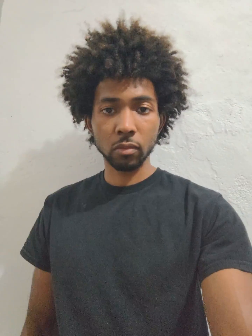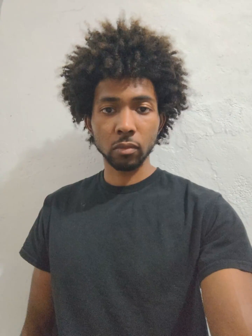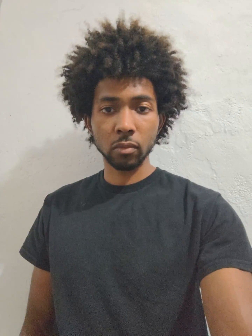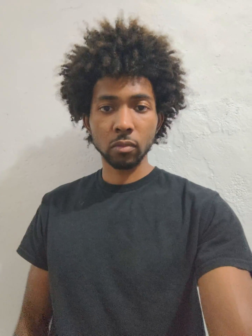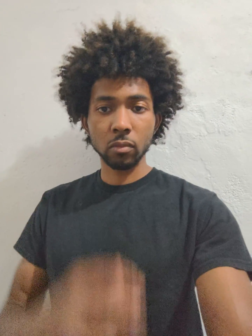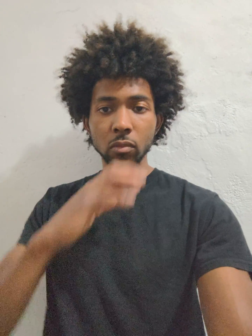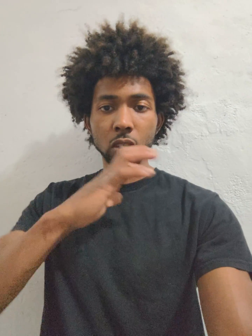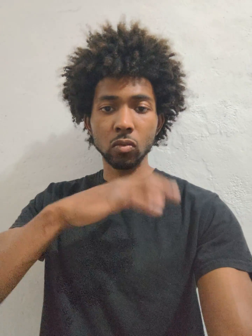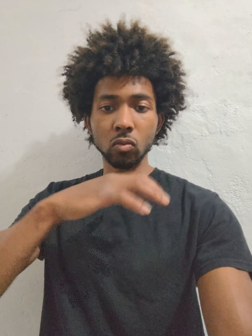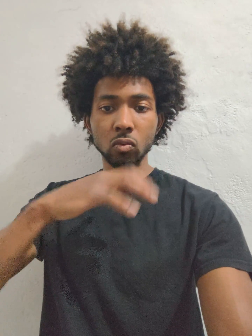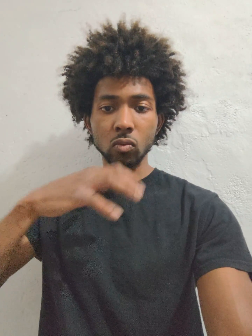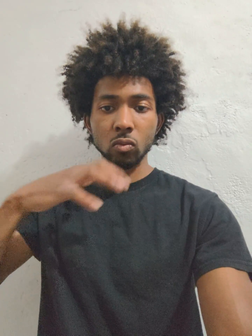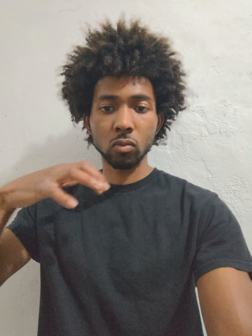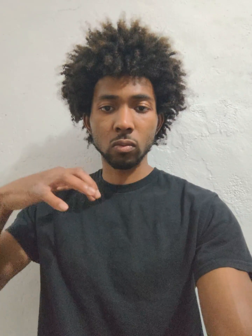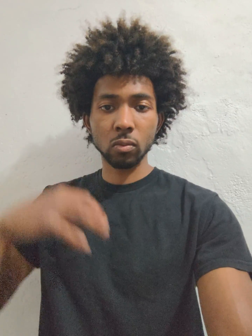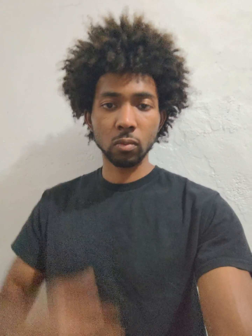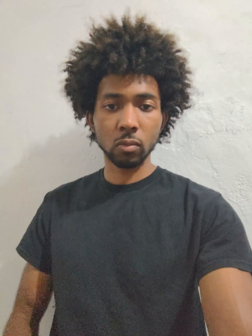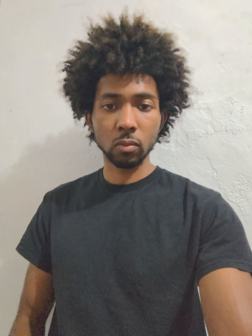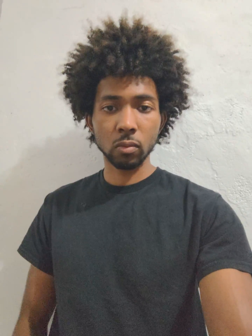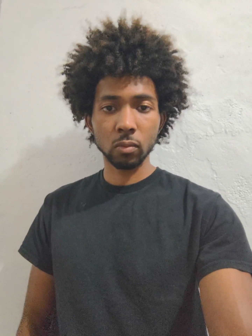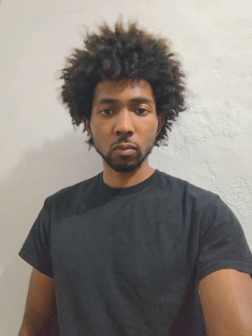grapes